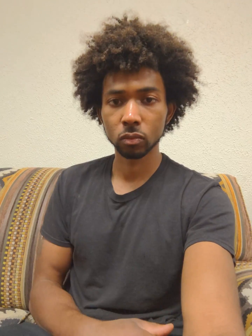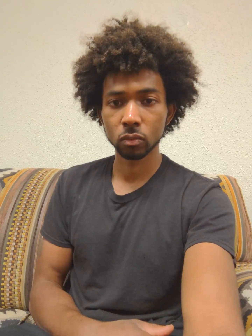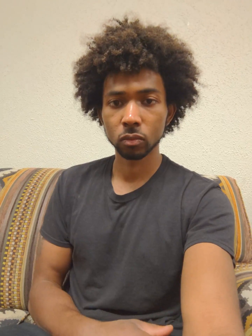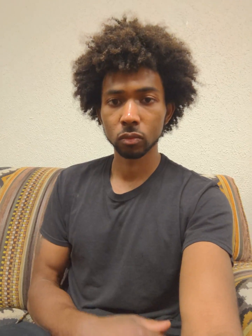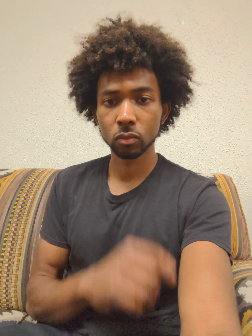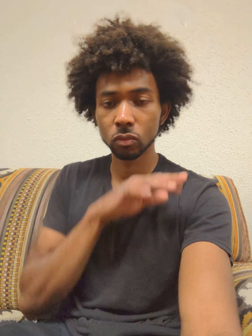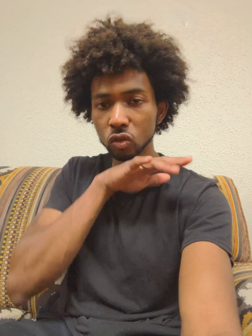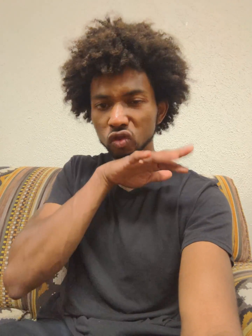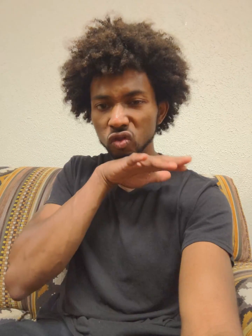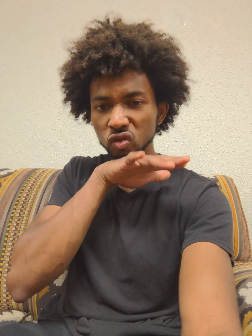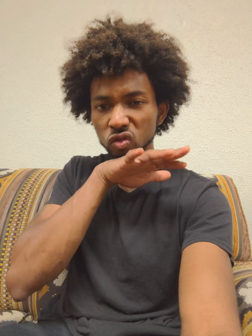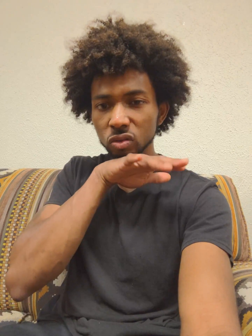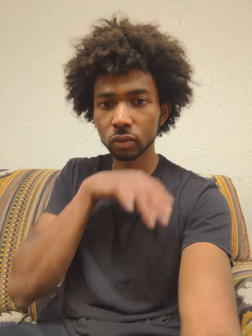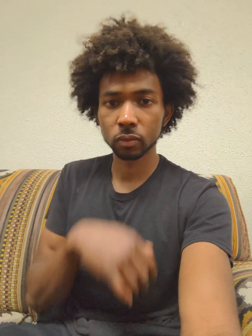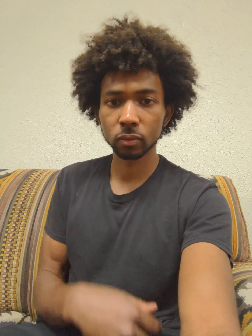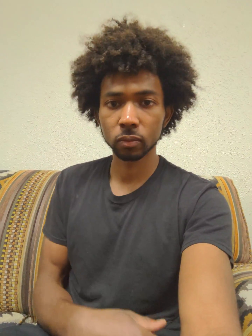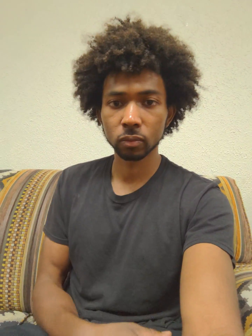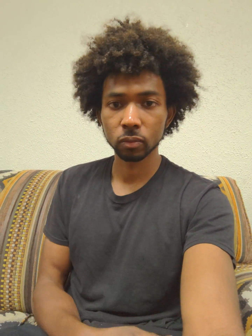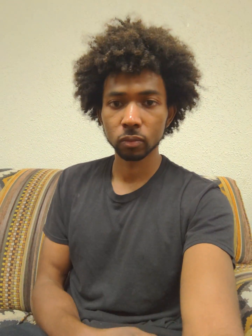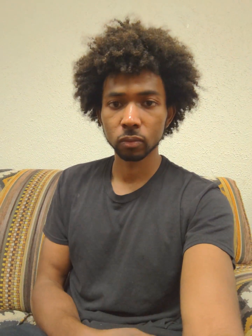naughty